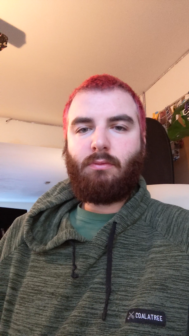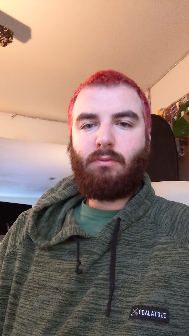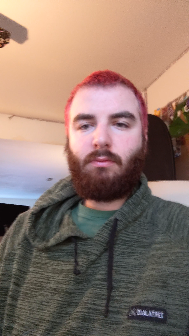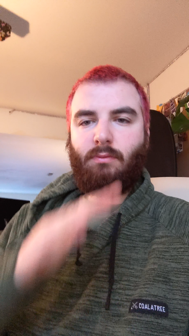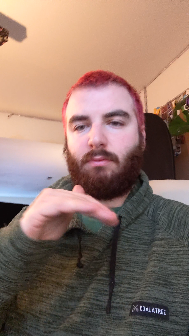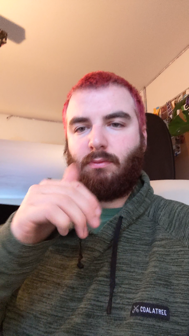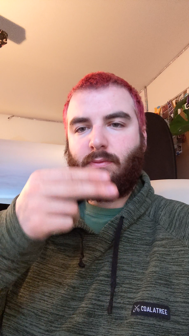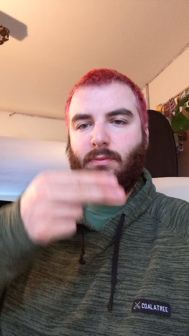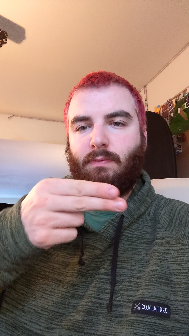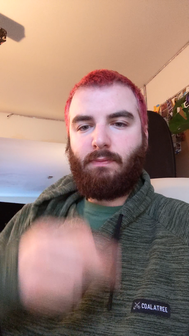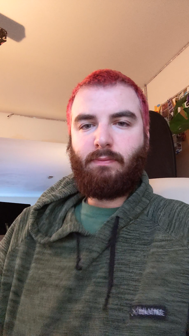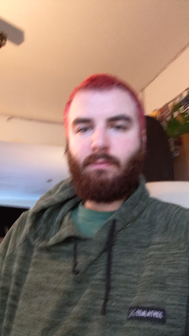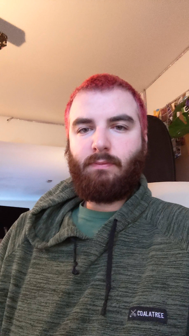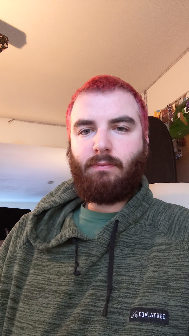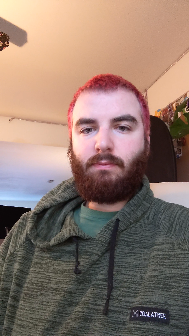pet's name